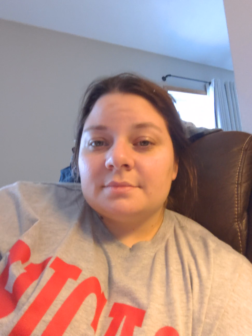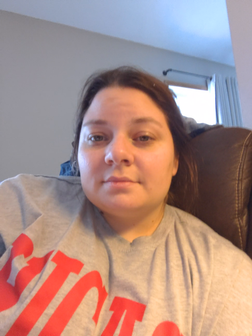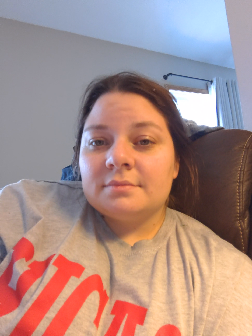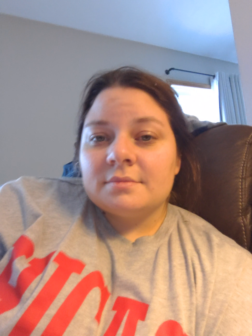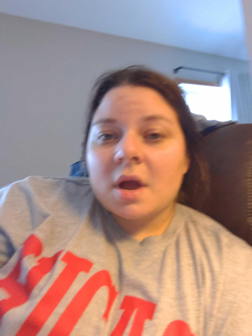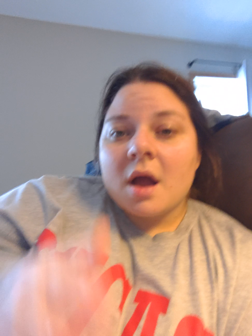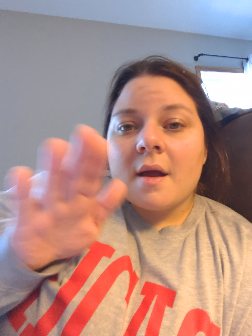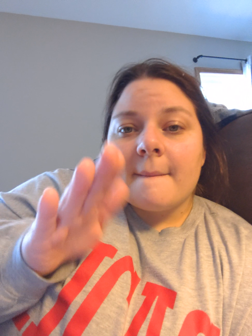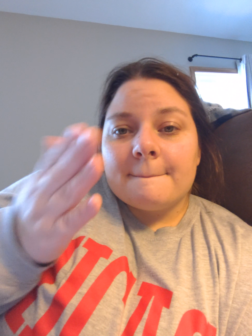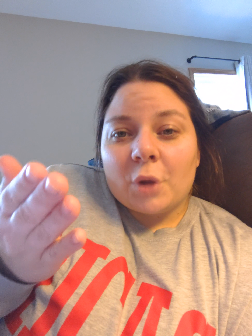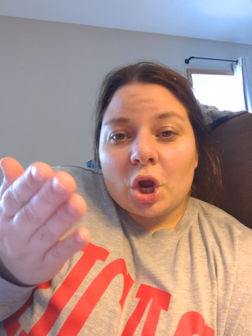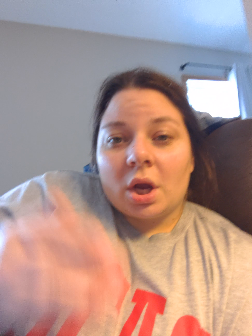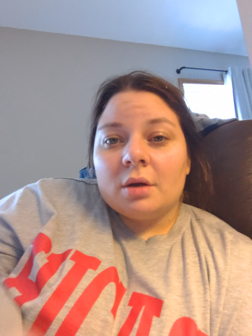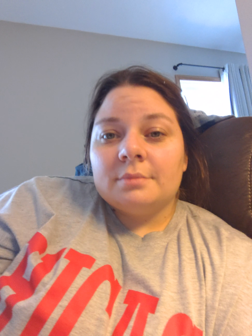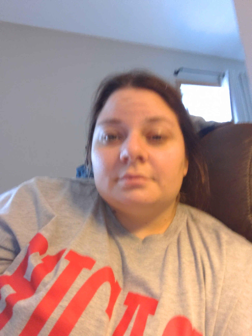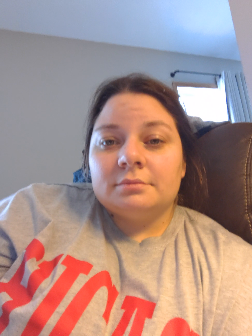book